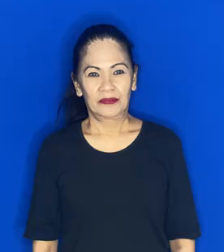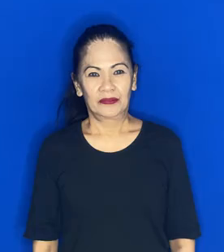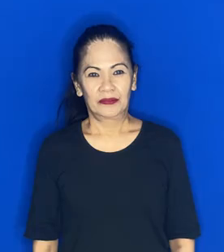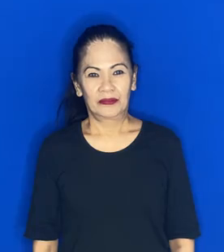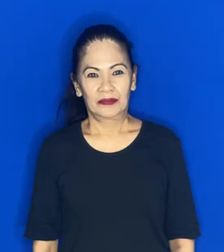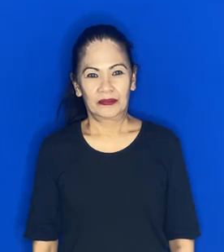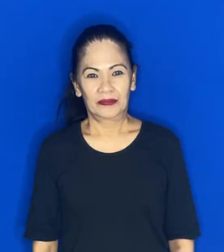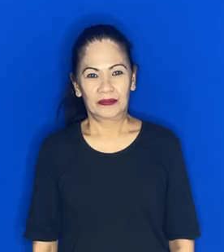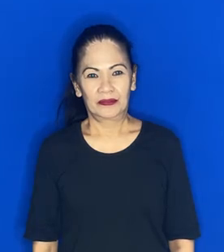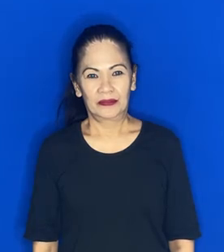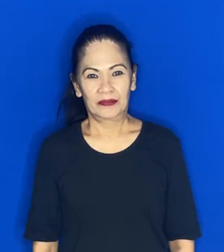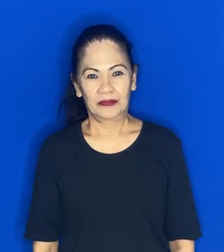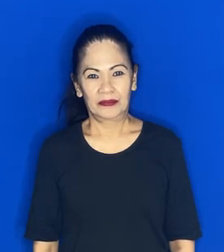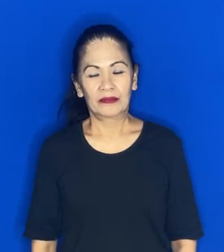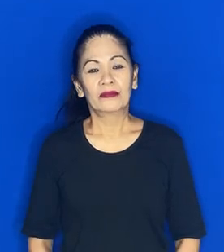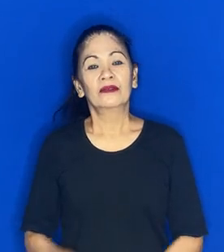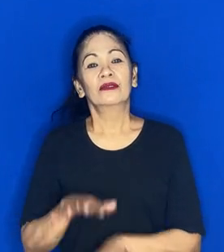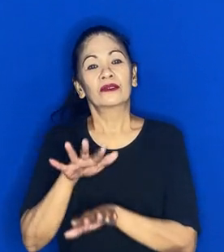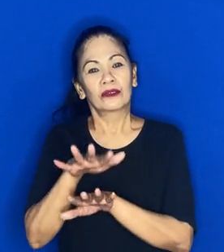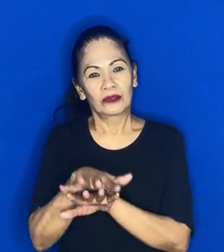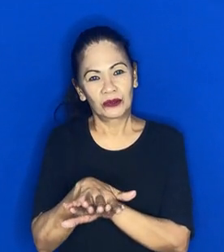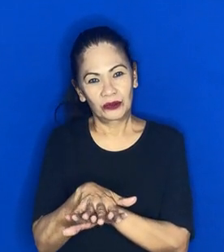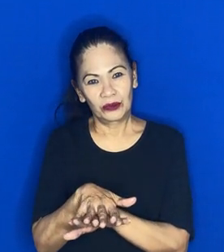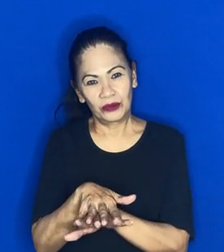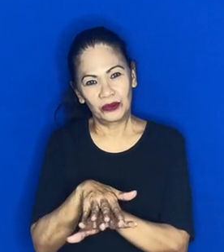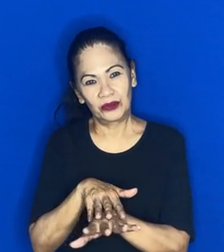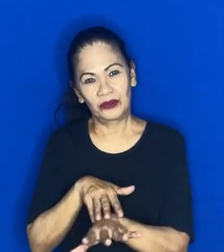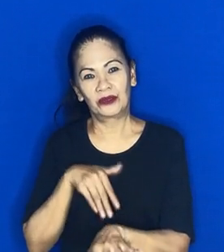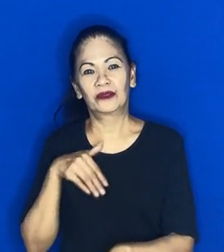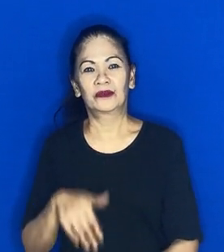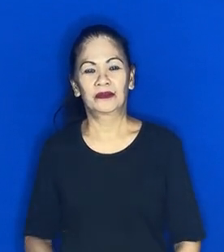slow